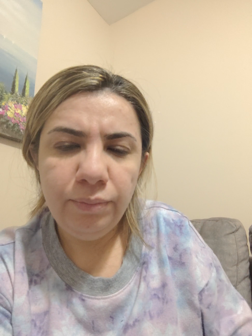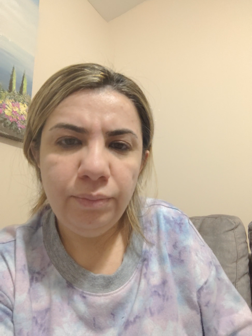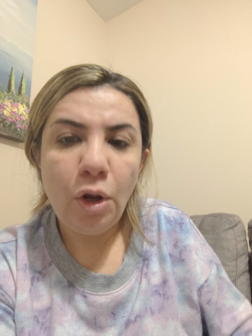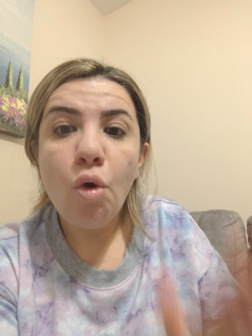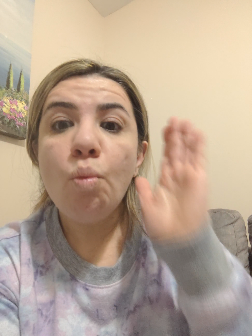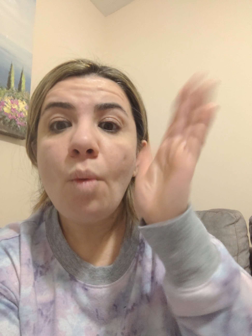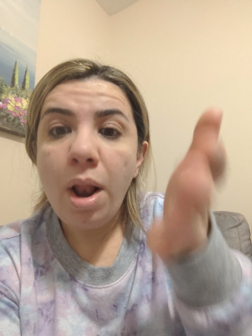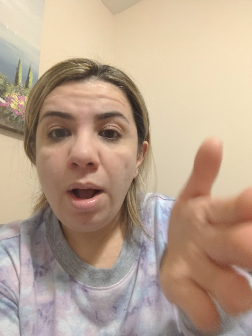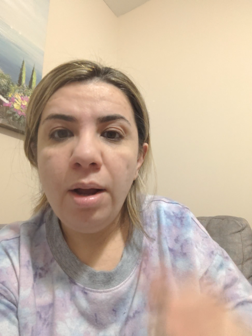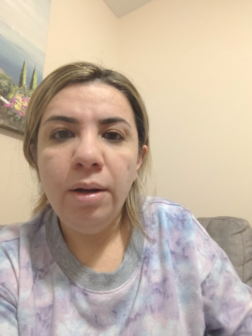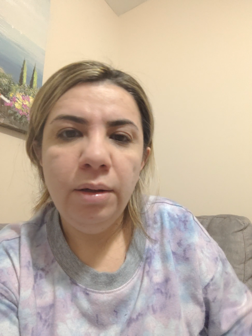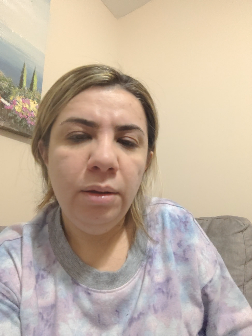will